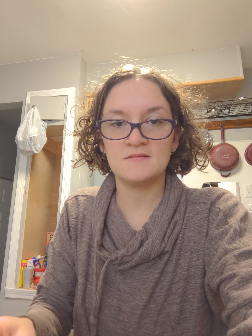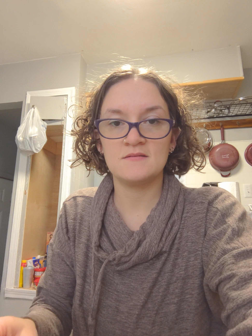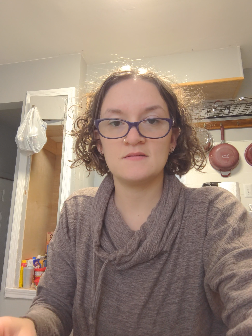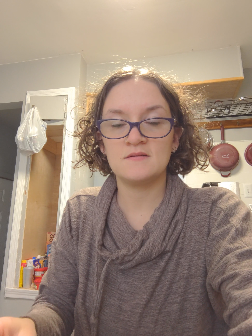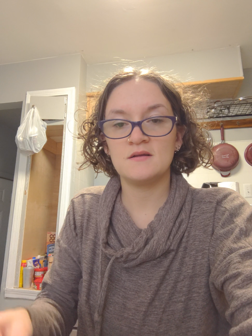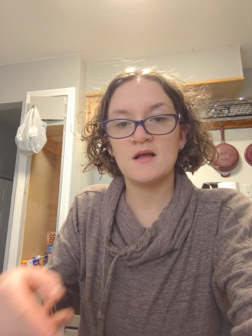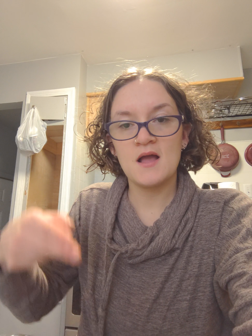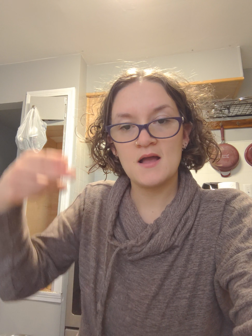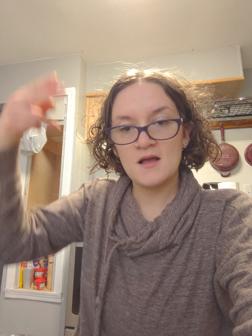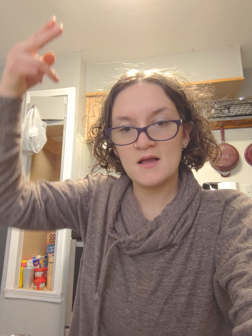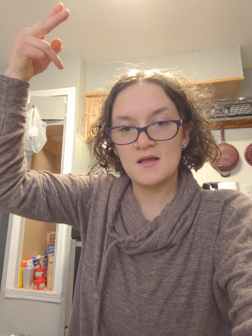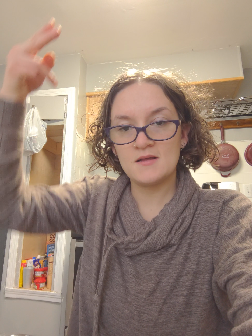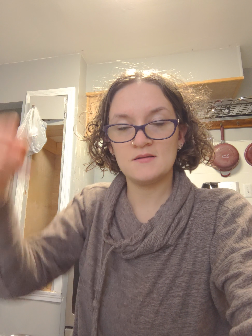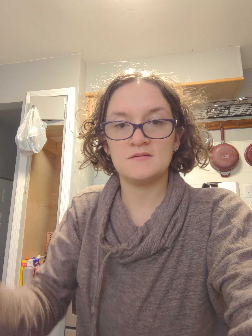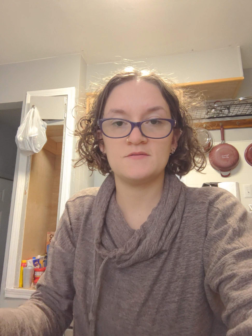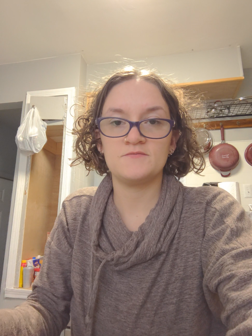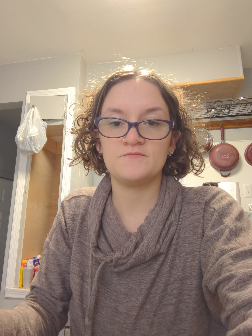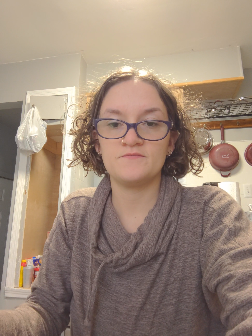high